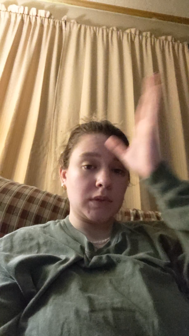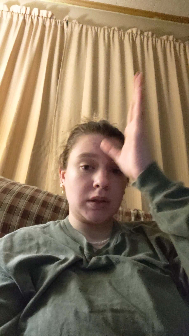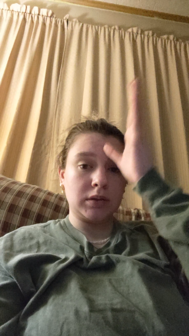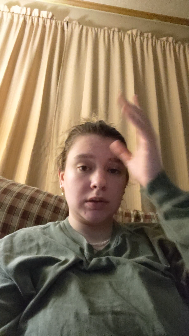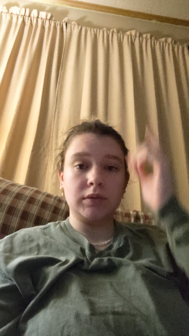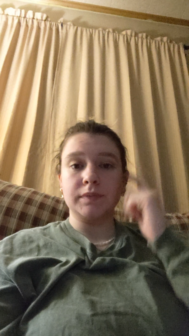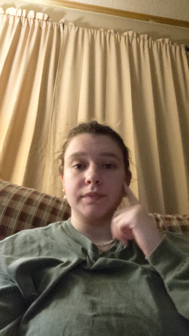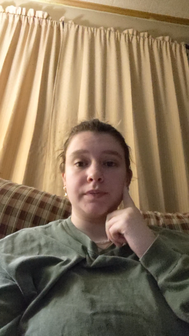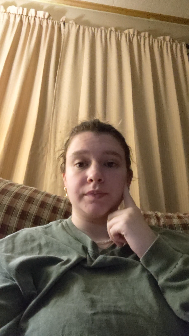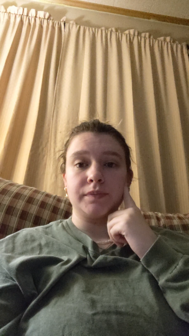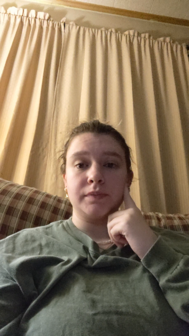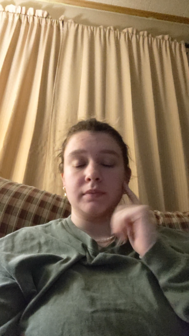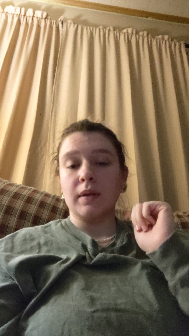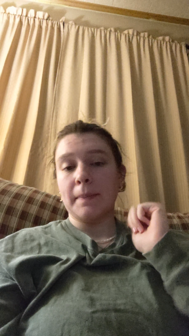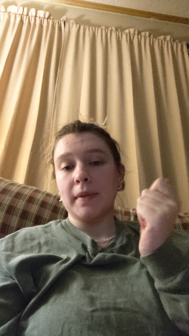bat